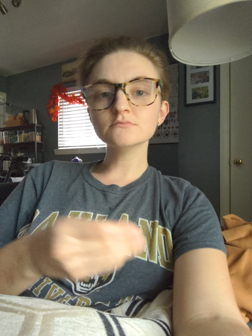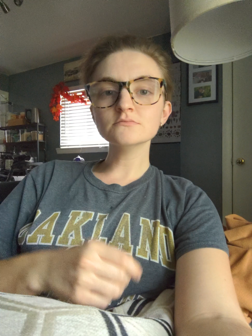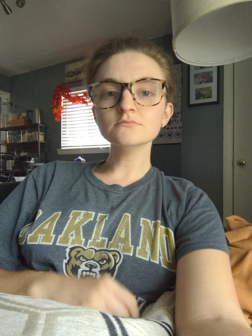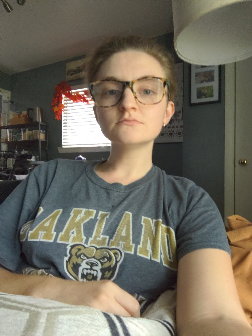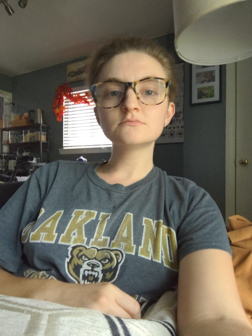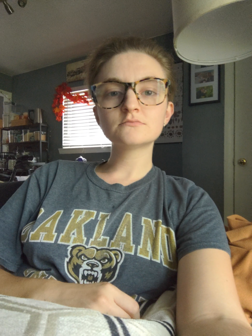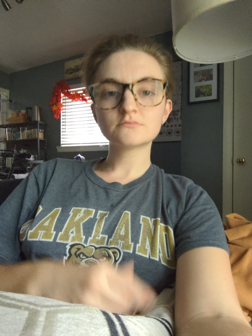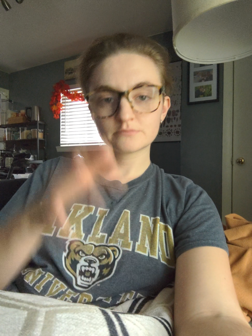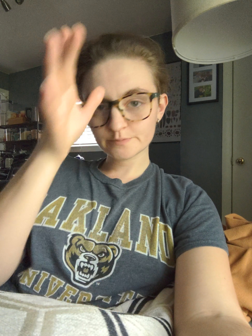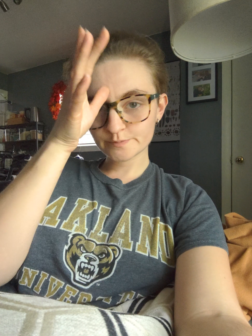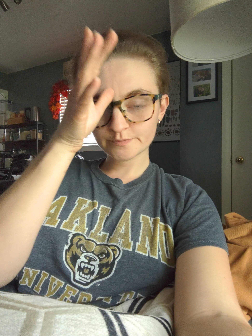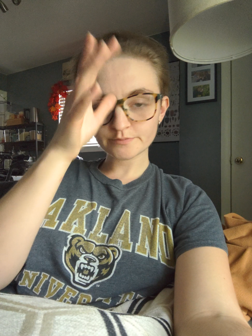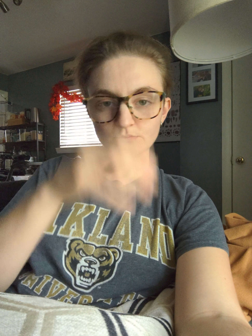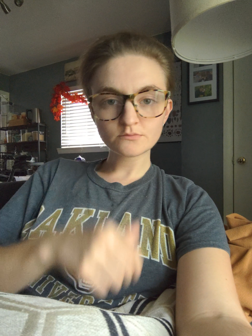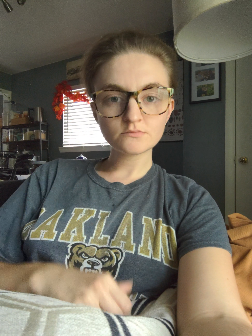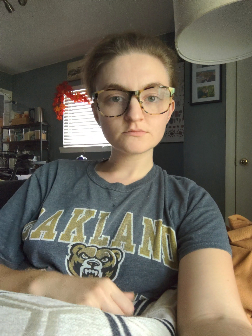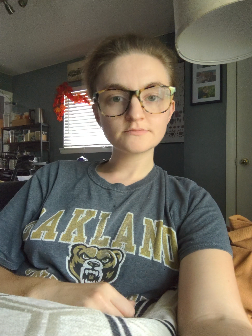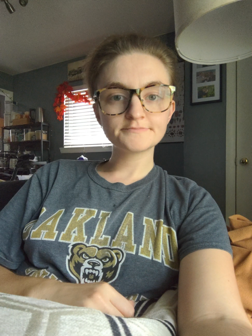daddy